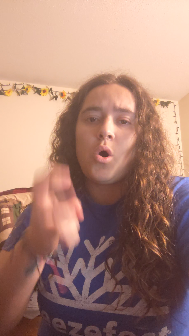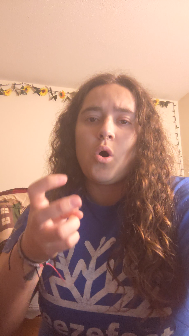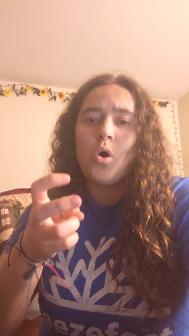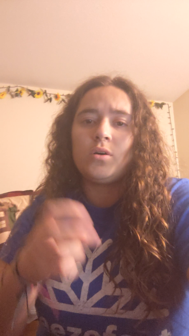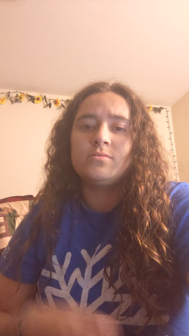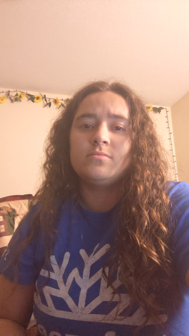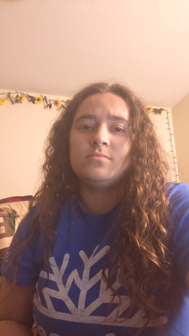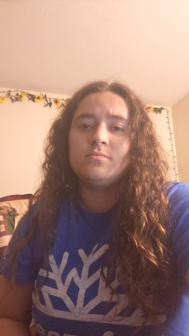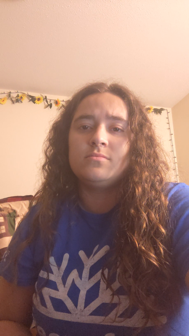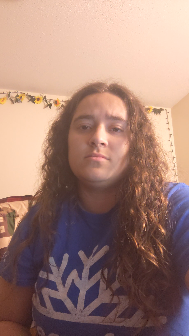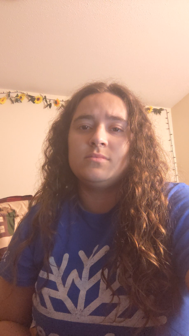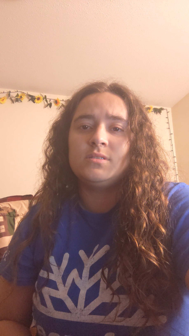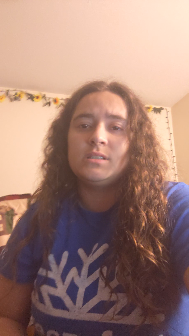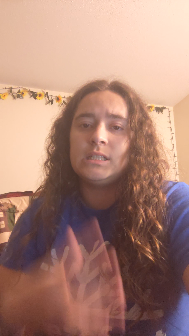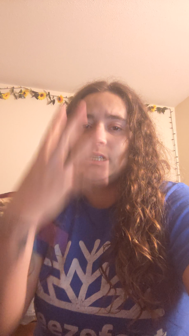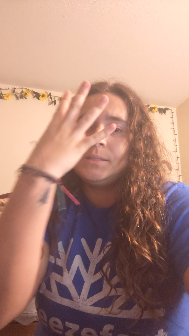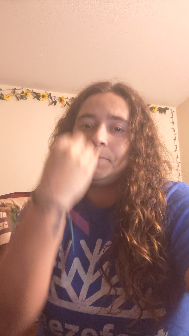asleep